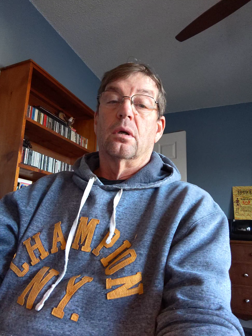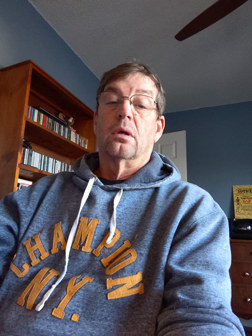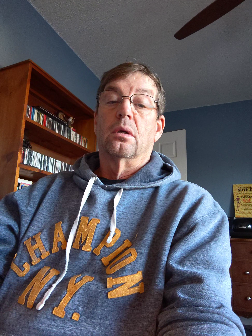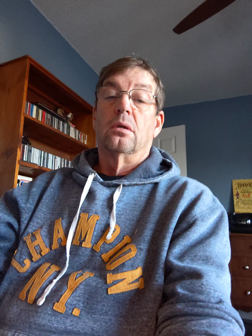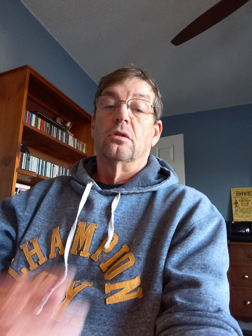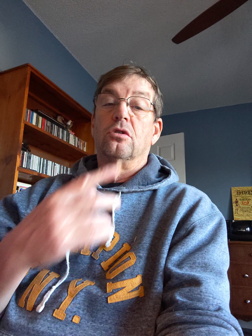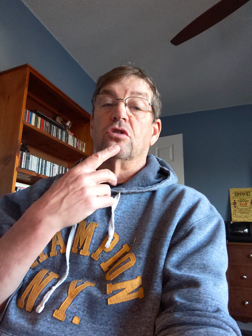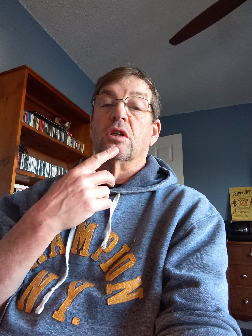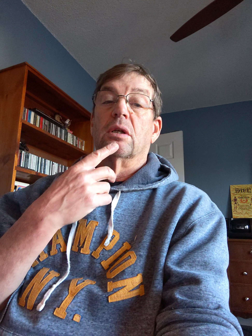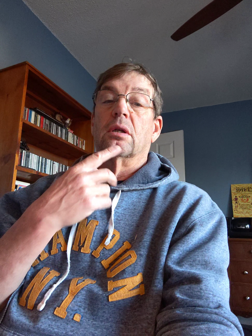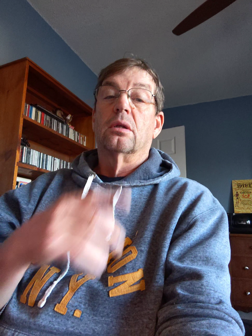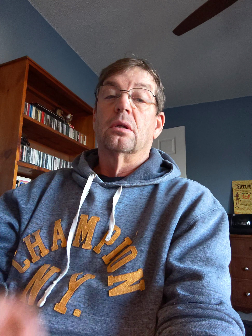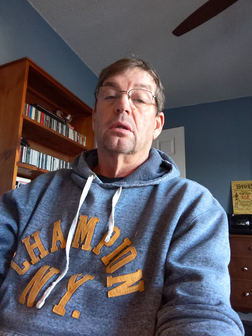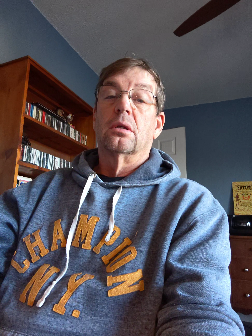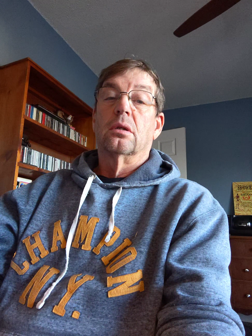chin